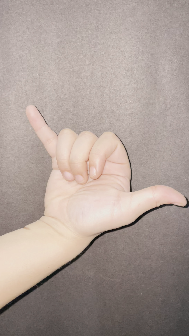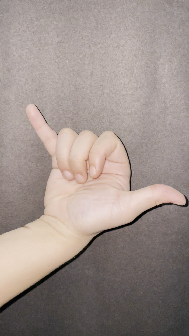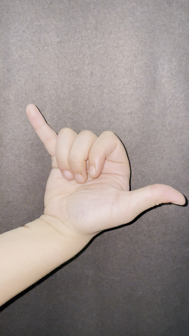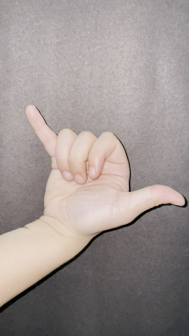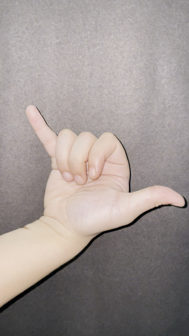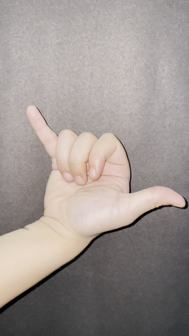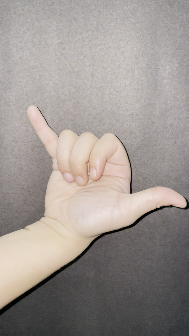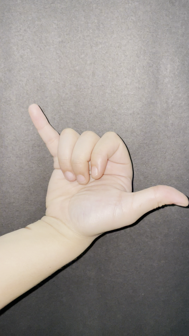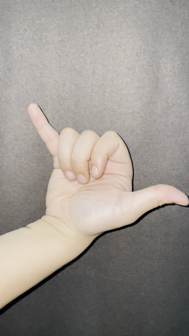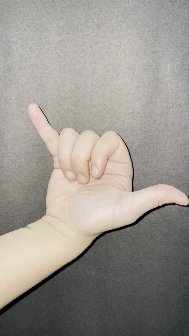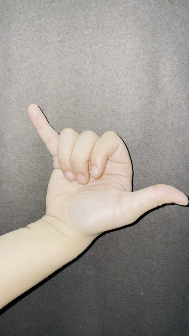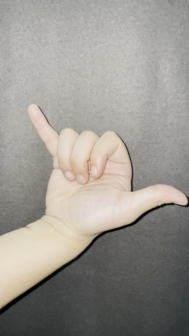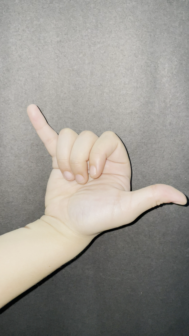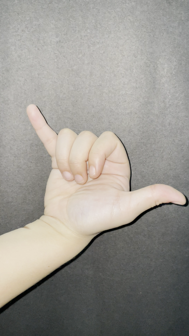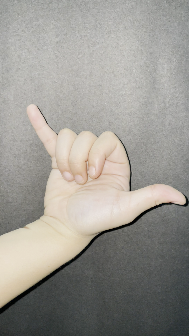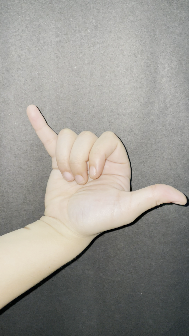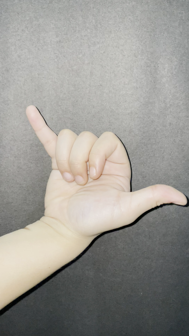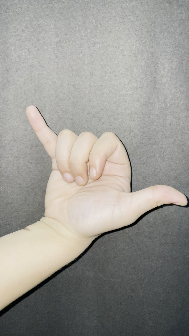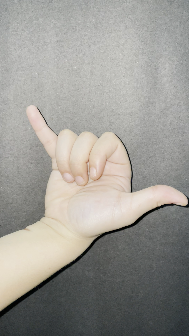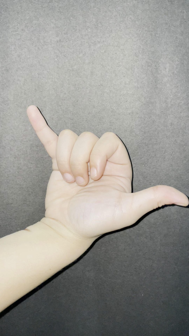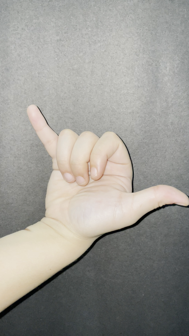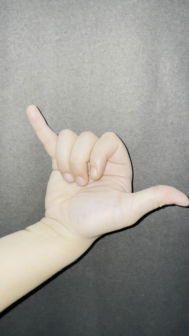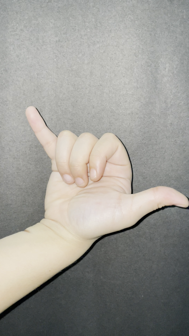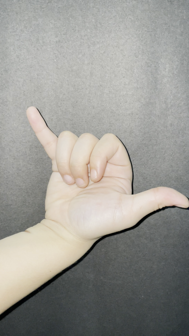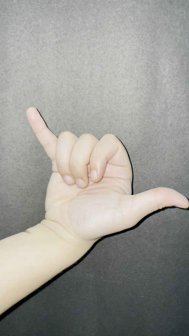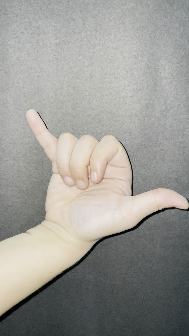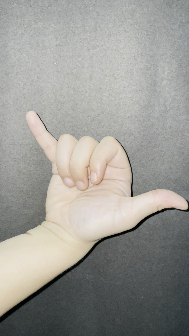ड